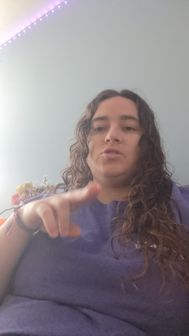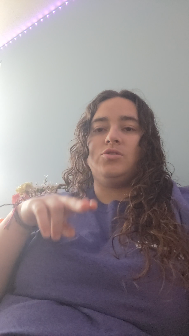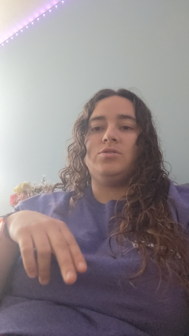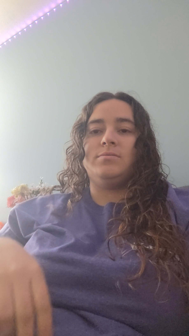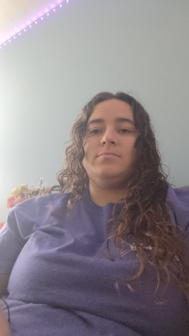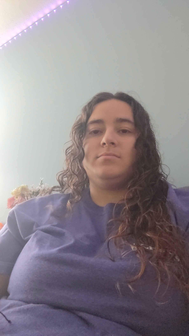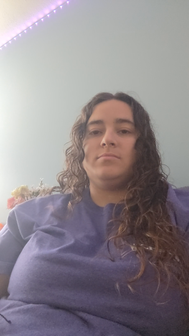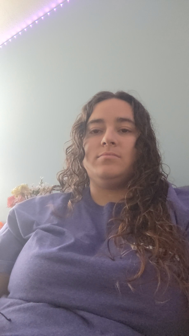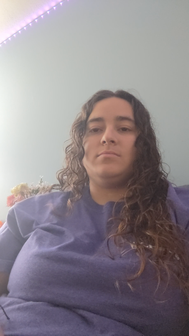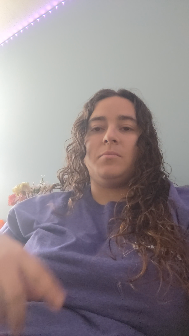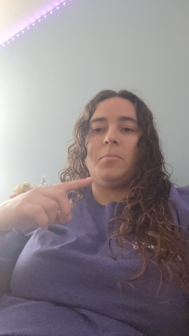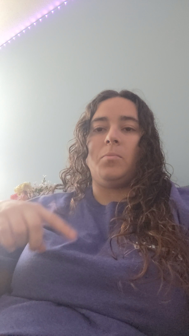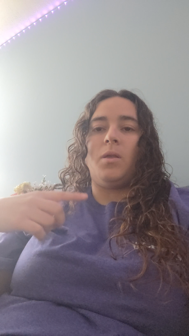about